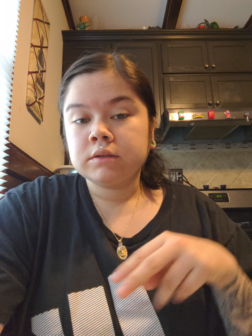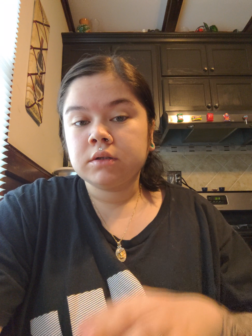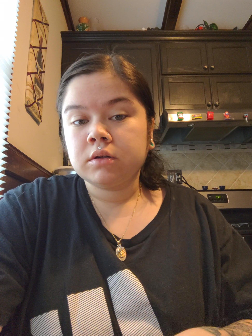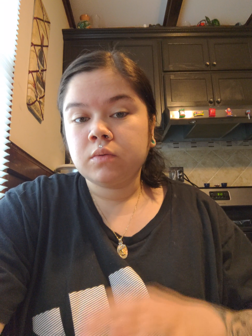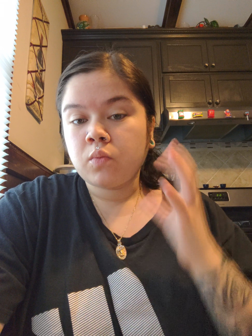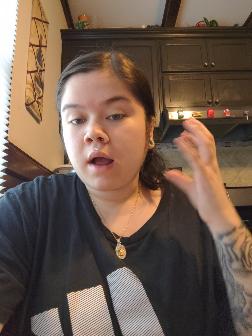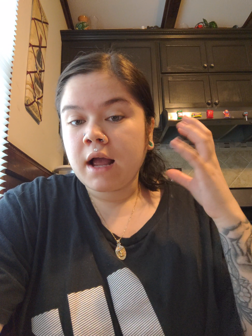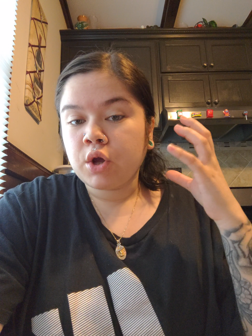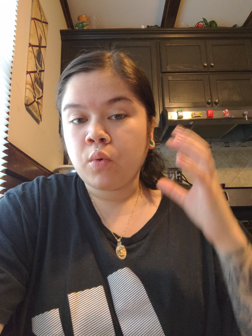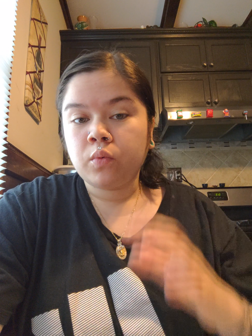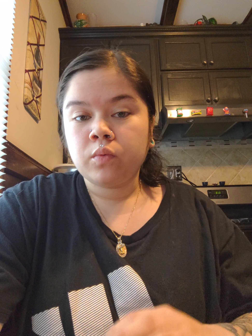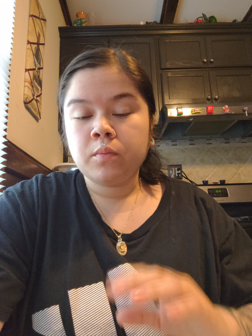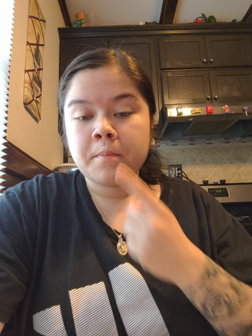radio